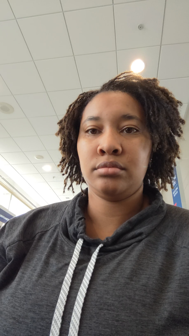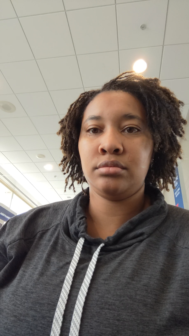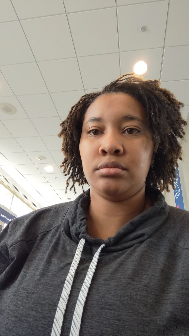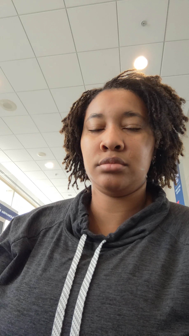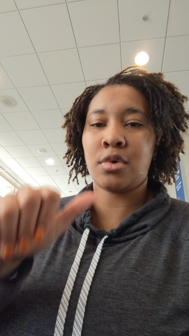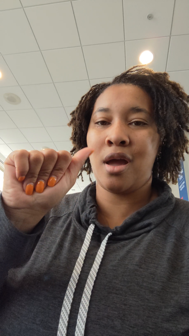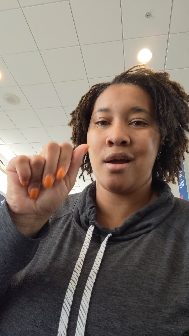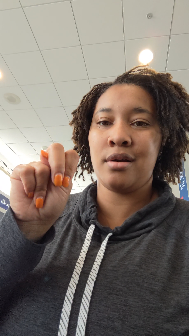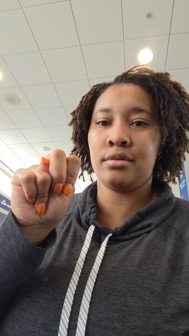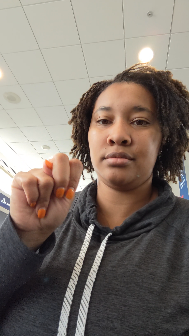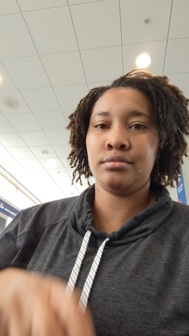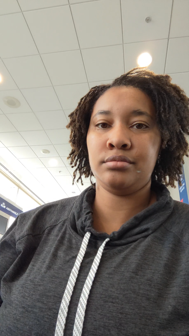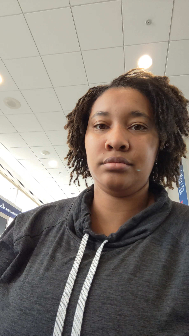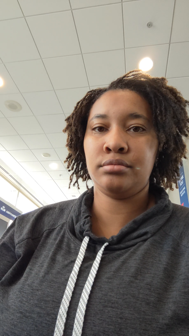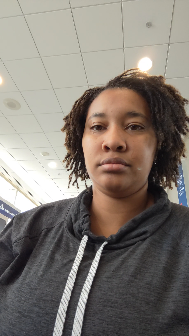an